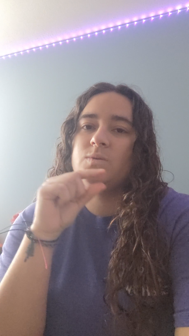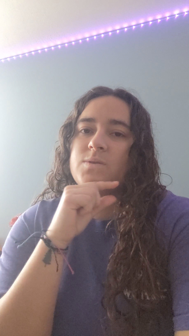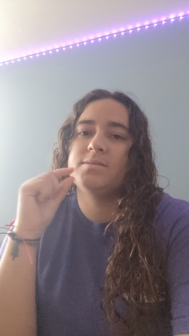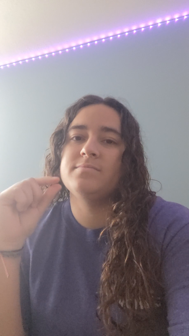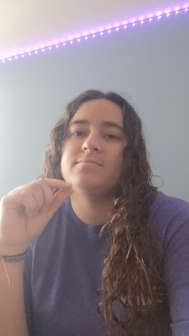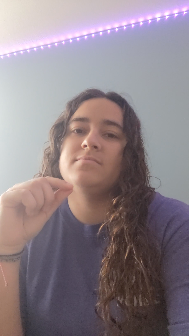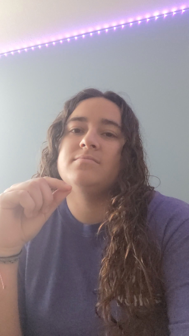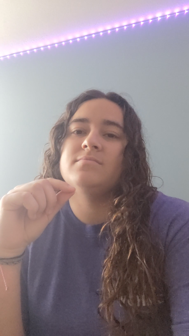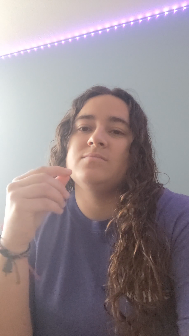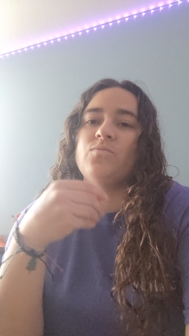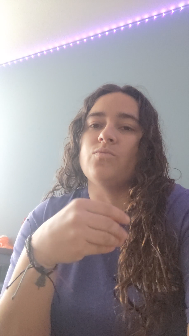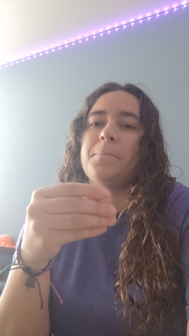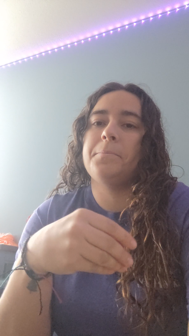shopping